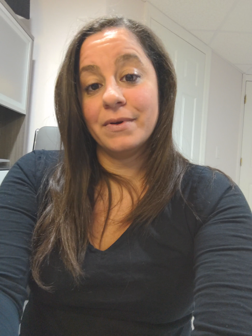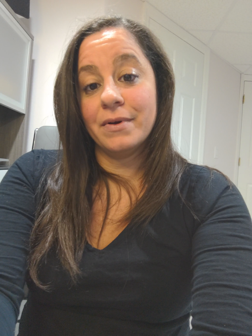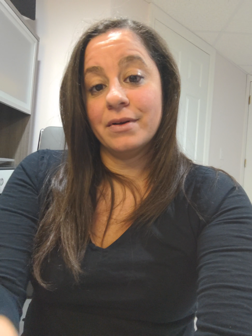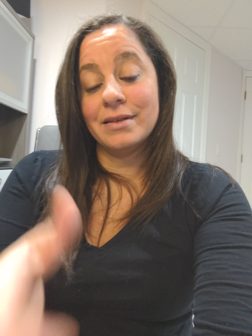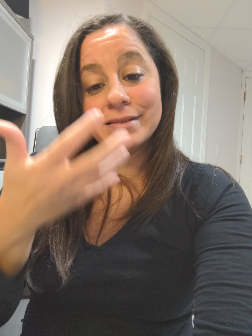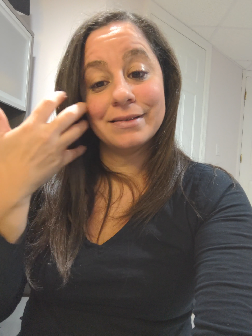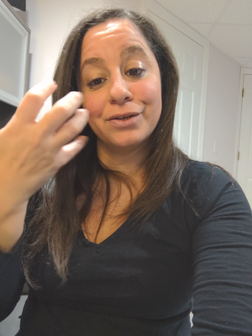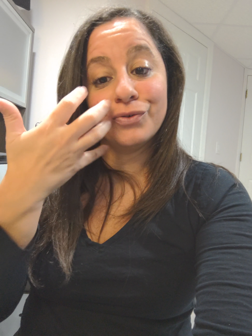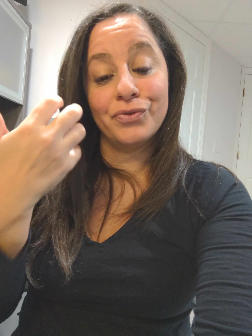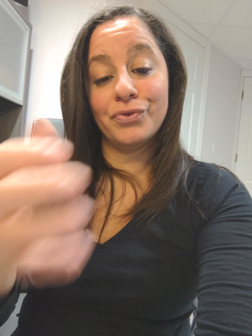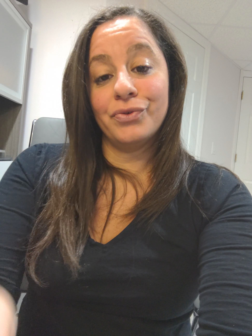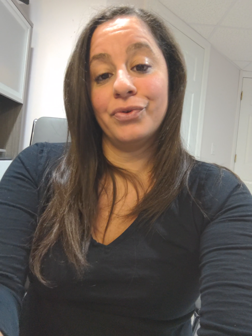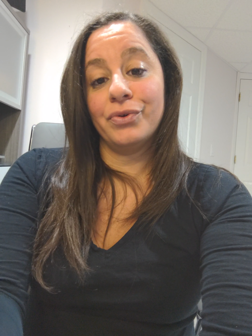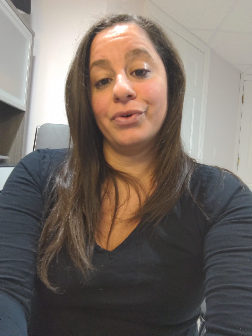tiger